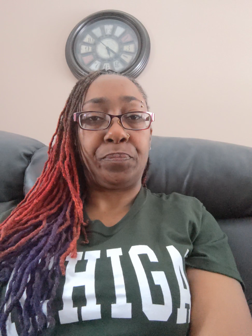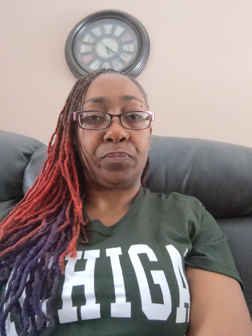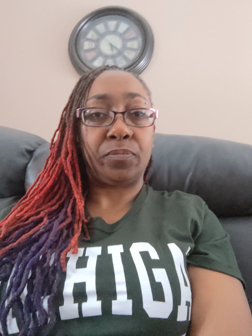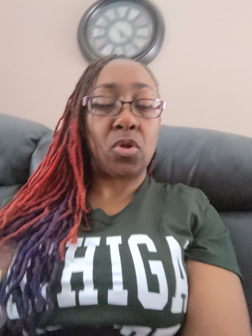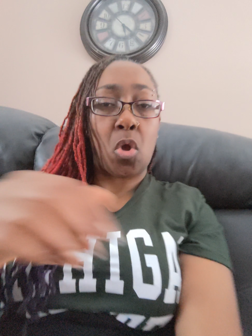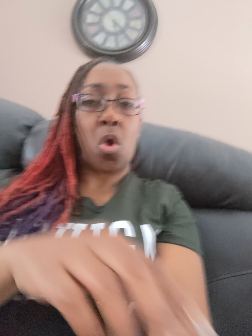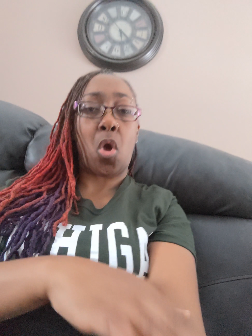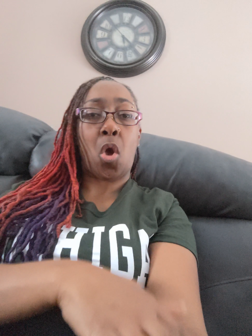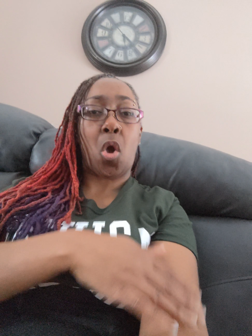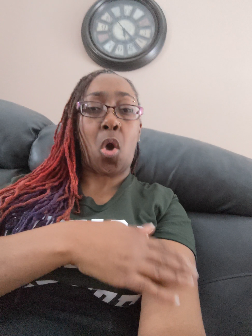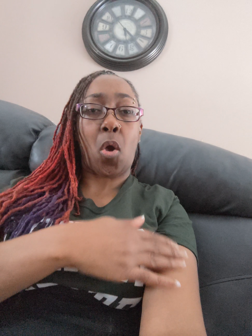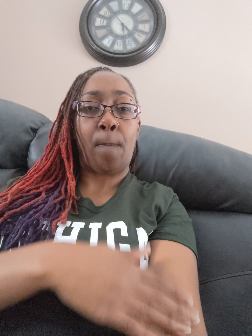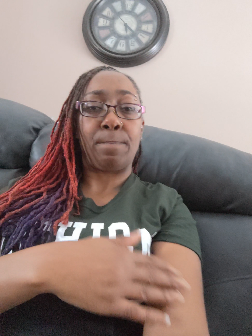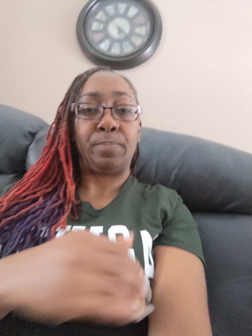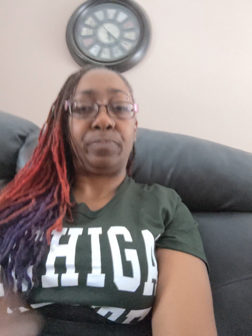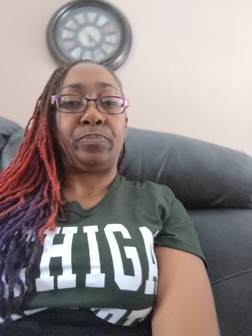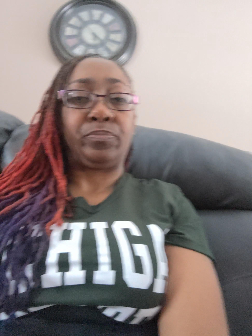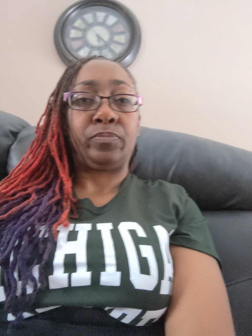arm